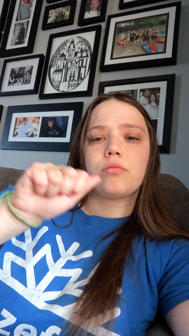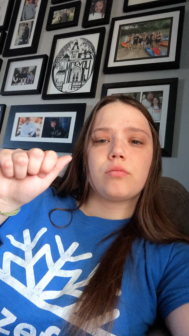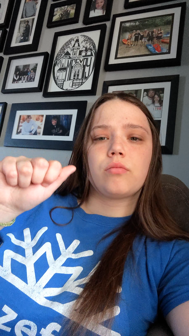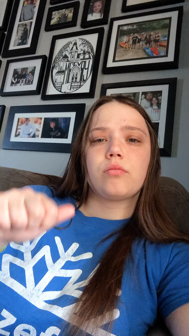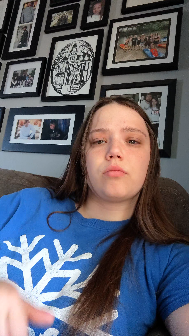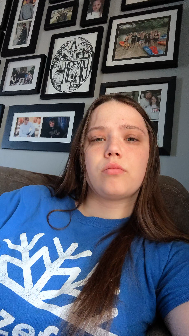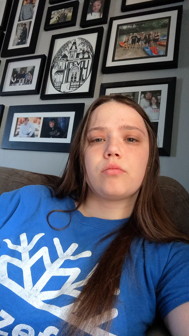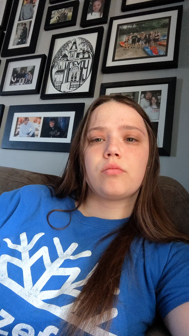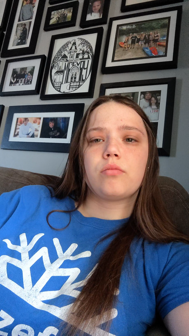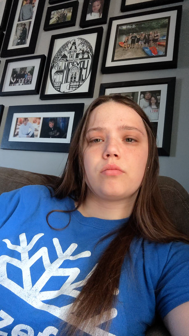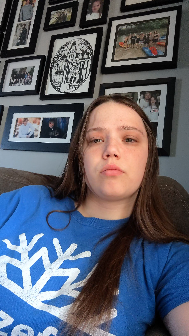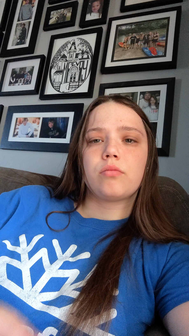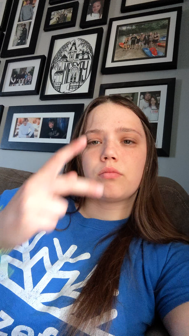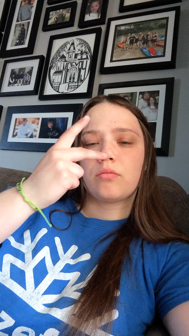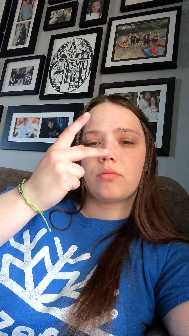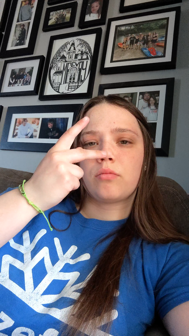penis